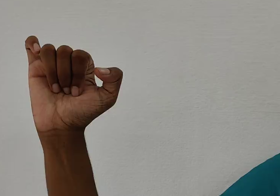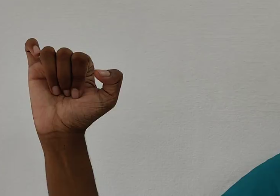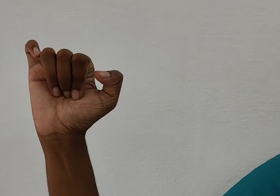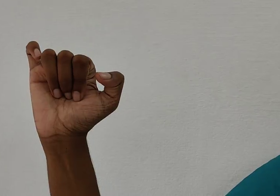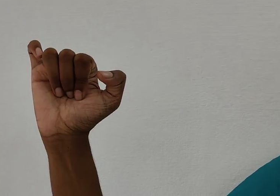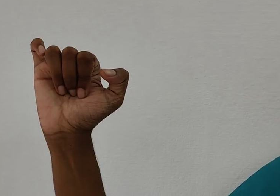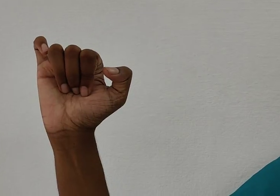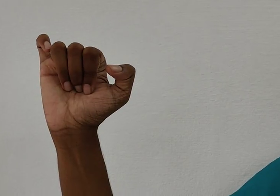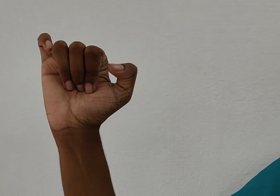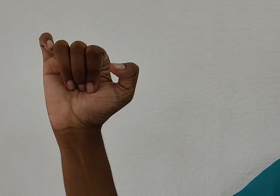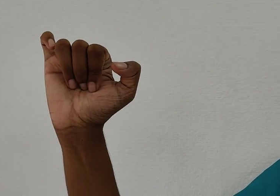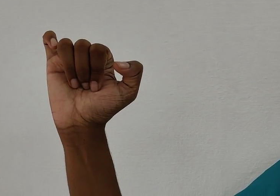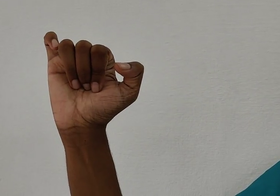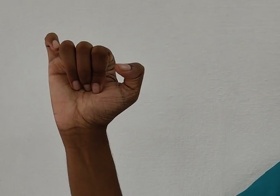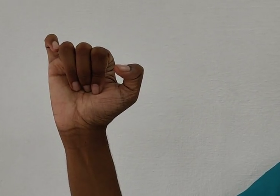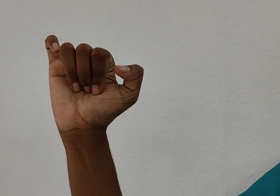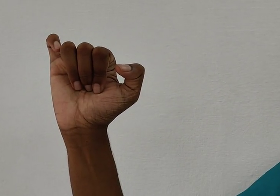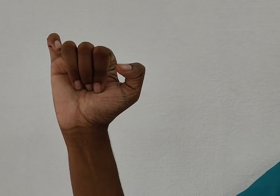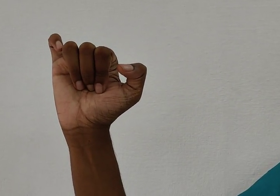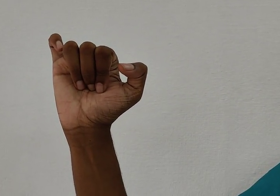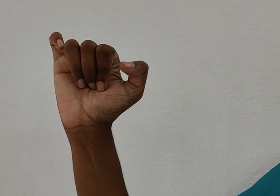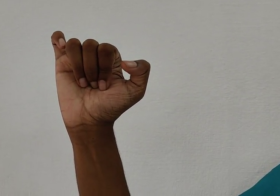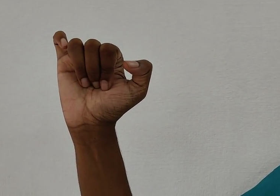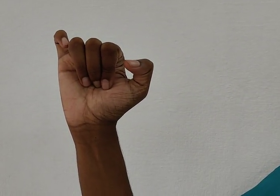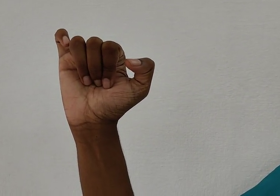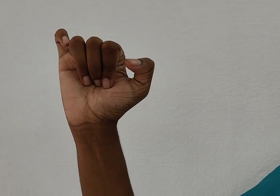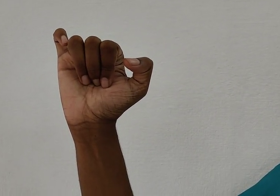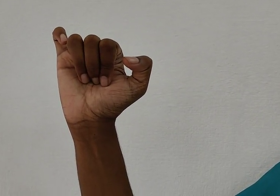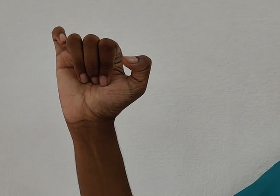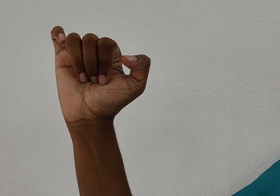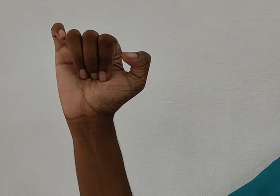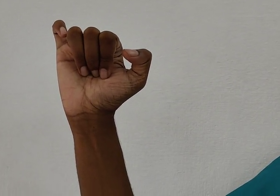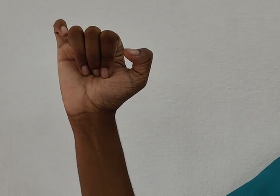ഋ